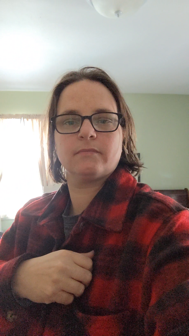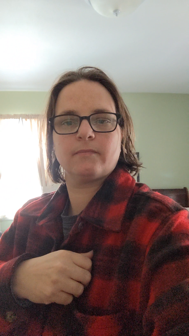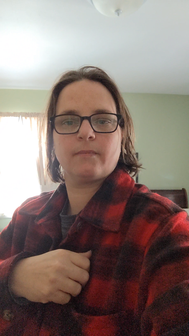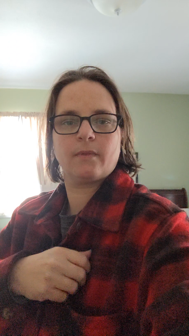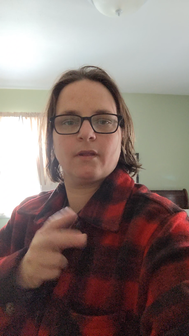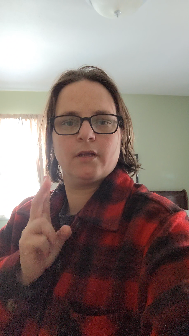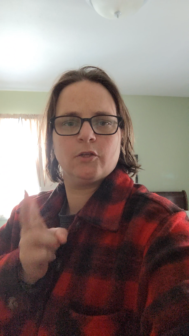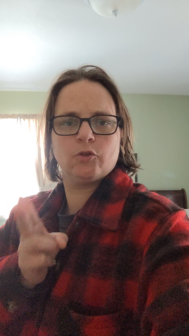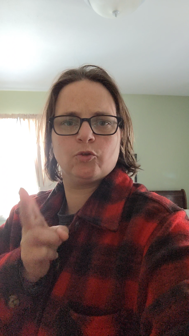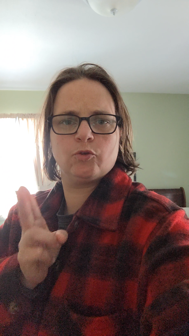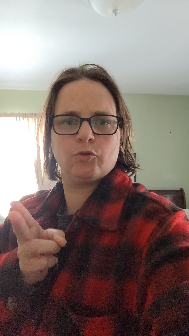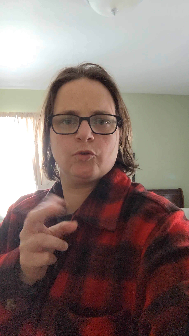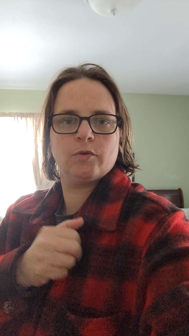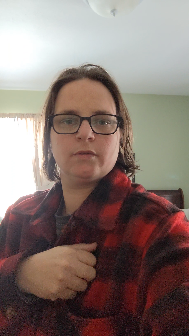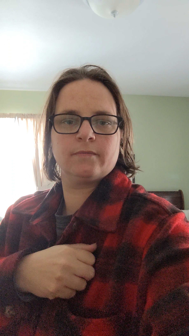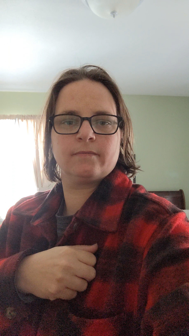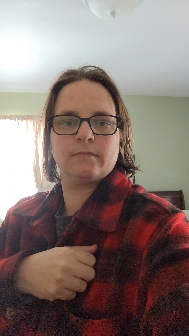hurry